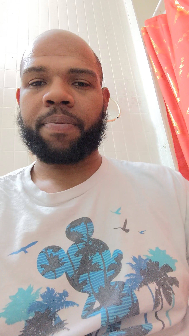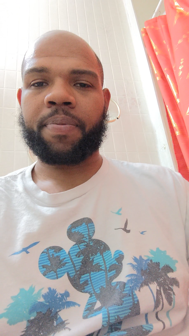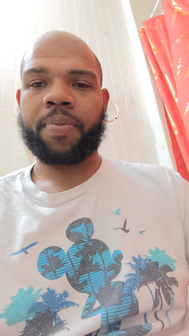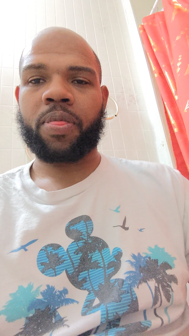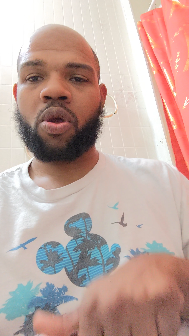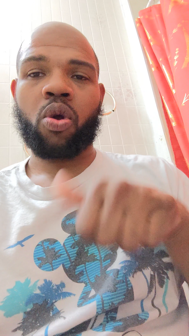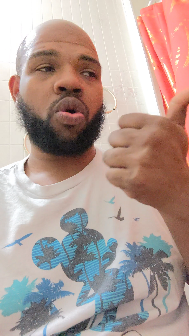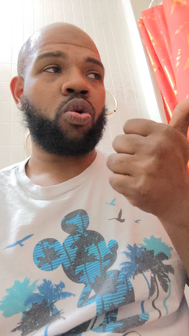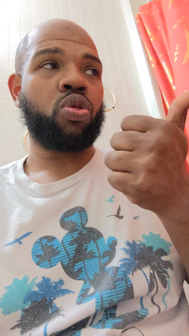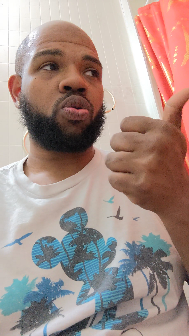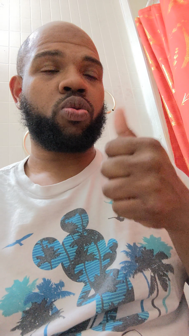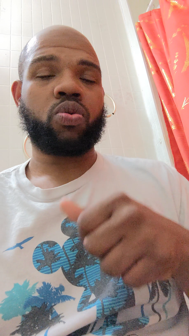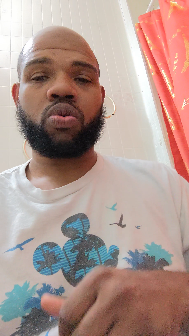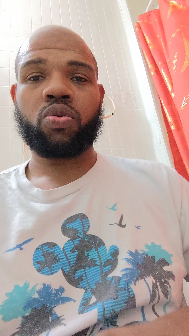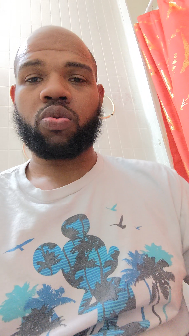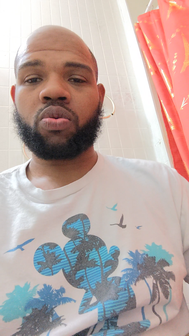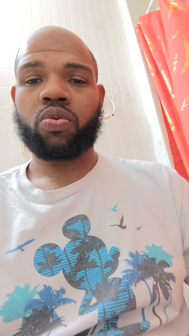other